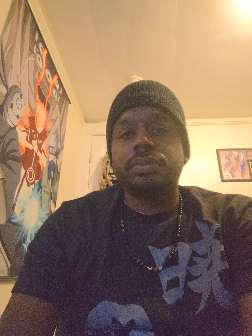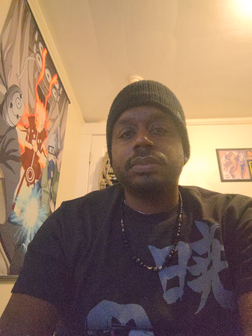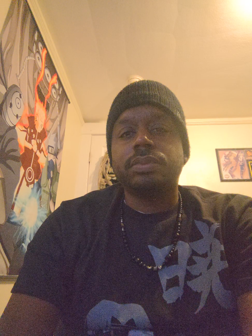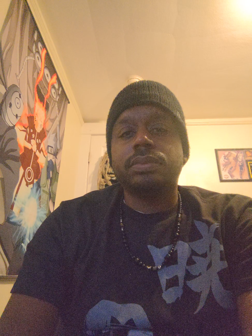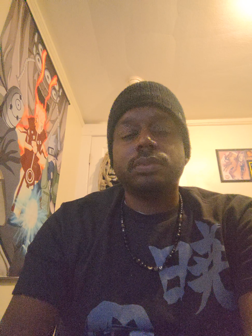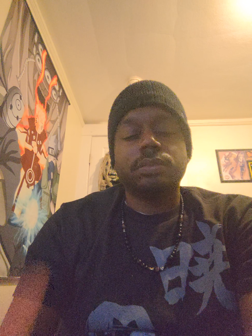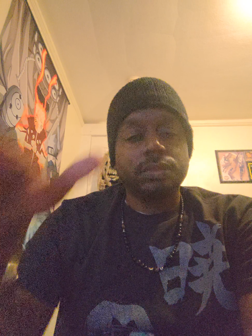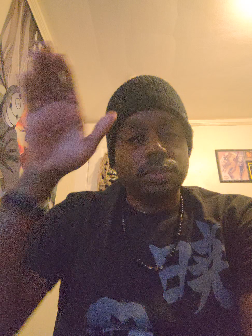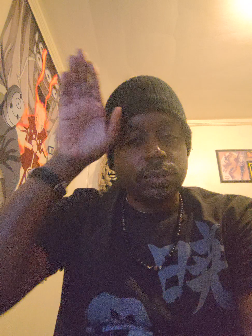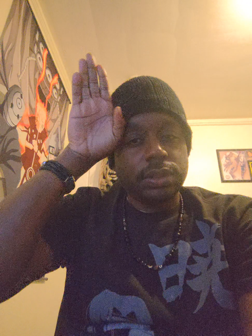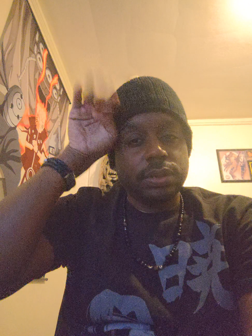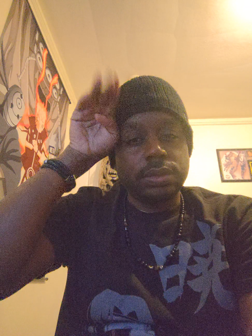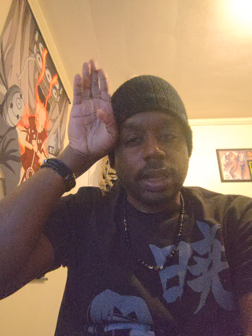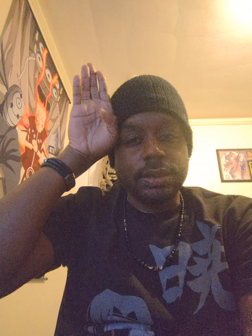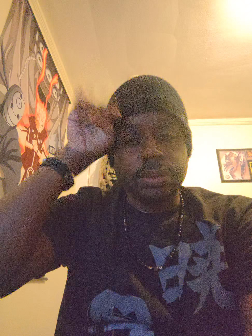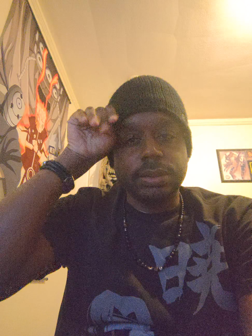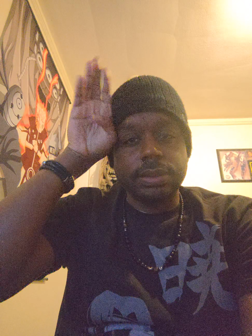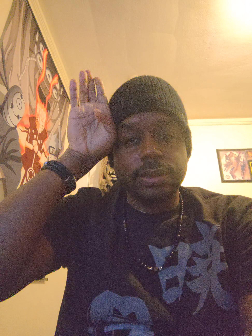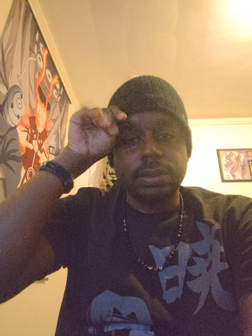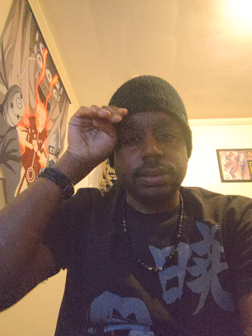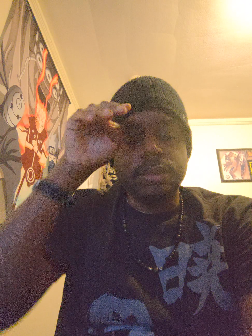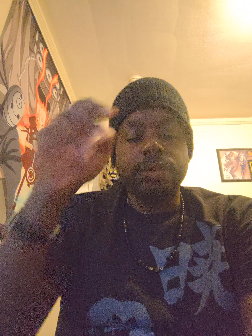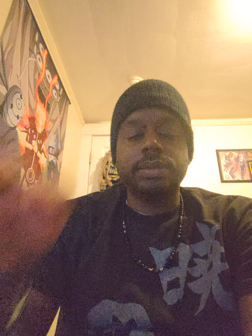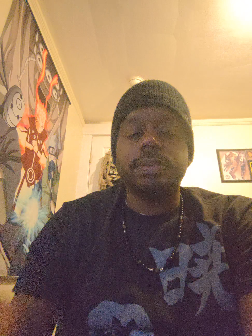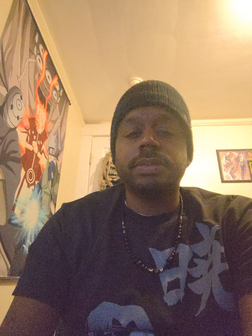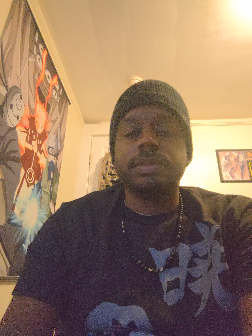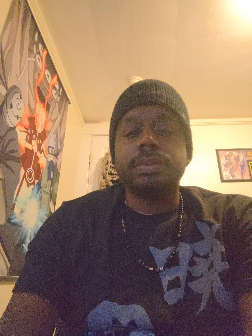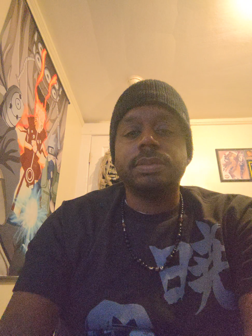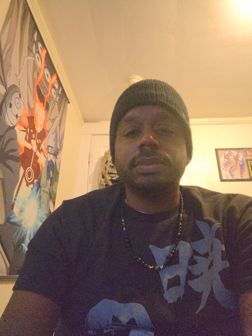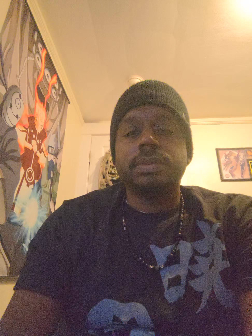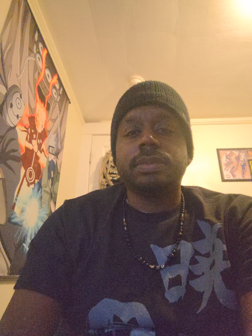donkey